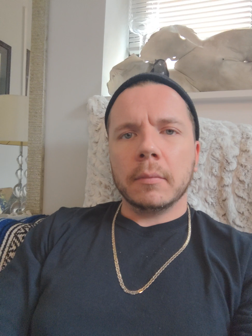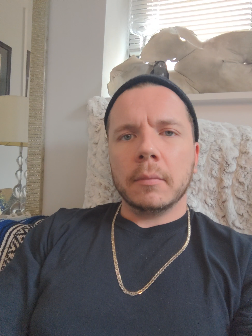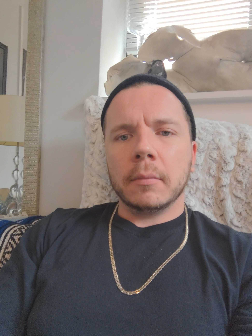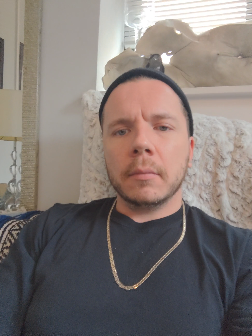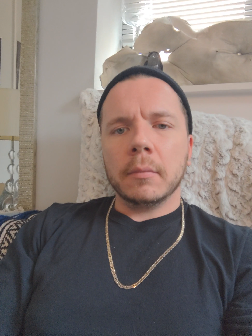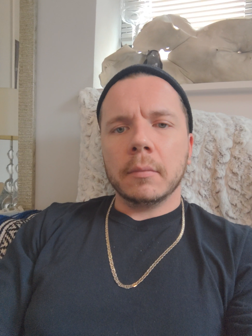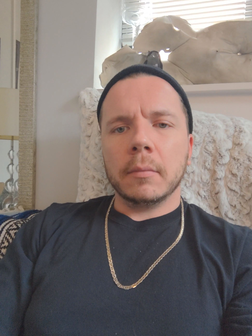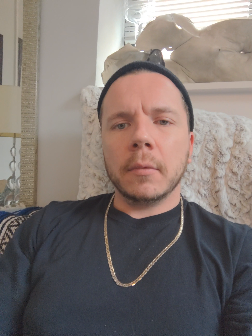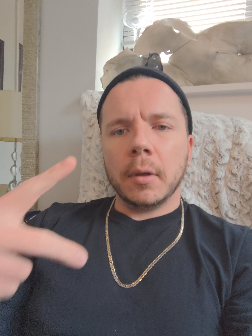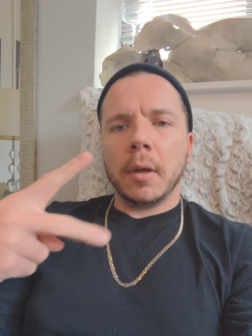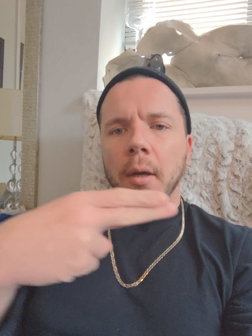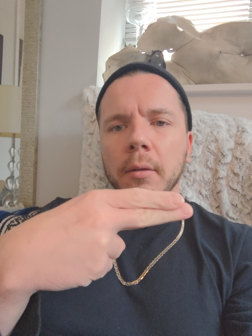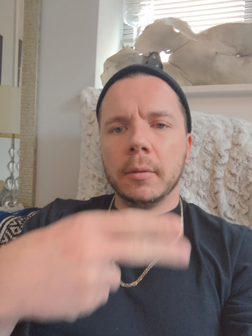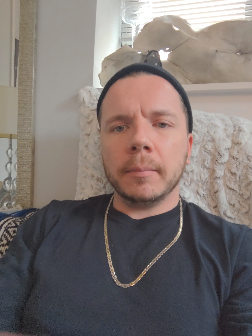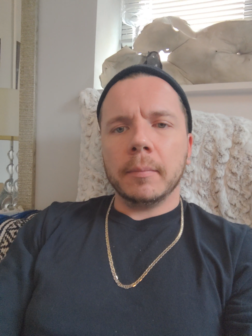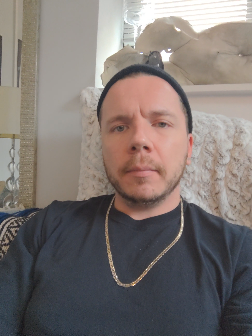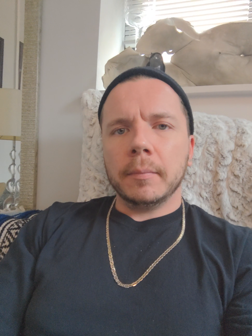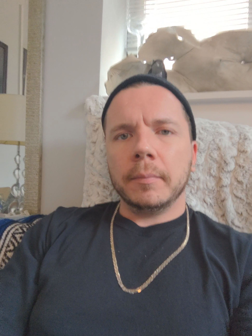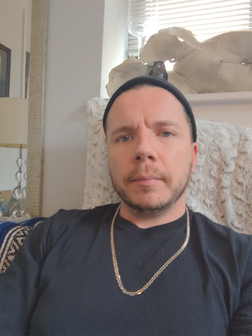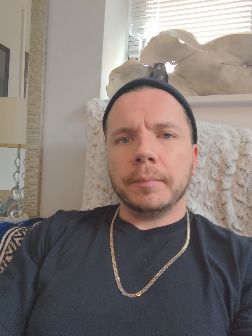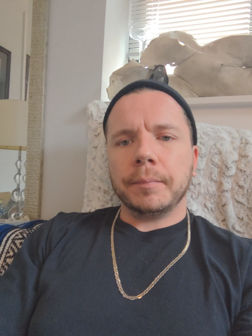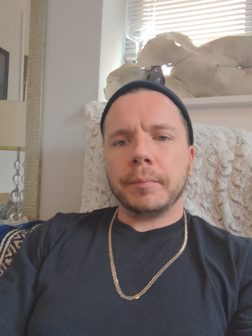cut